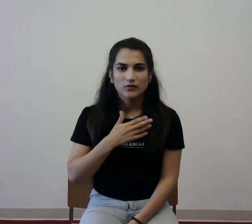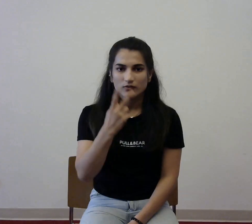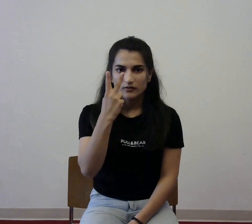2